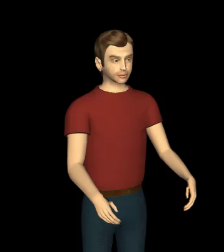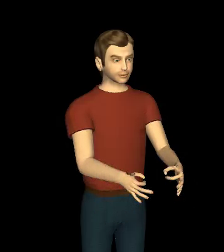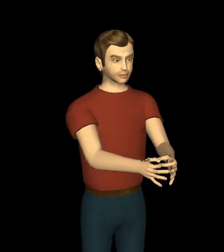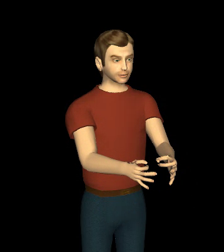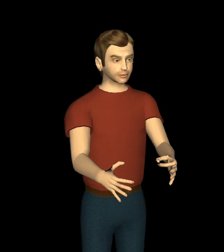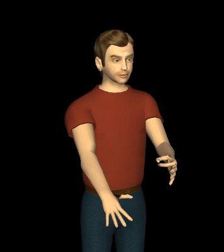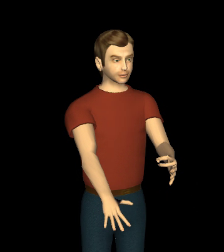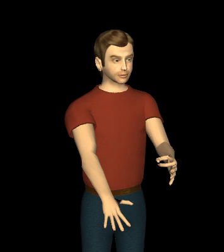نتائج